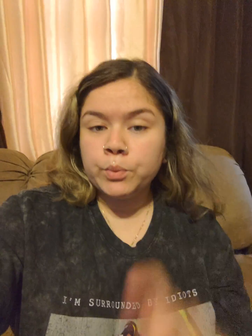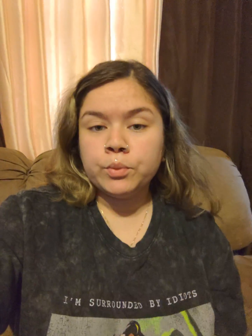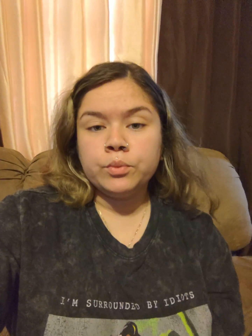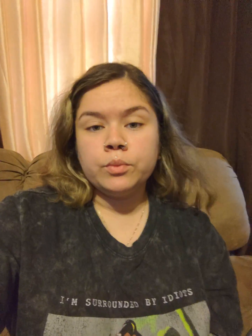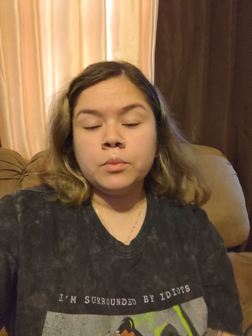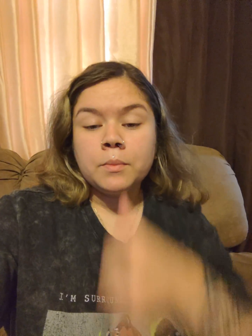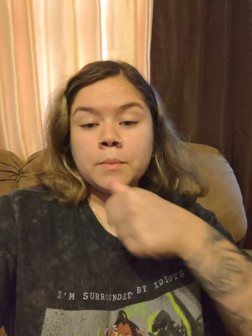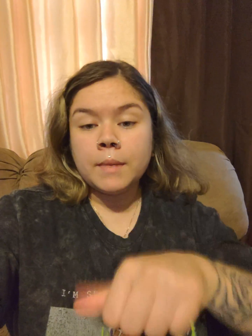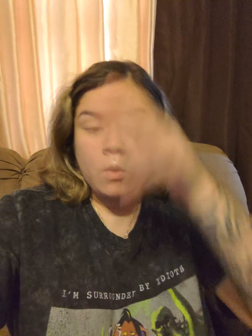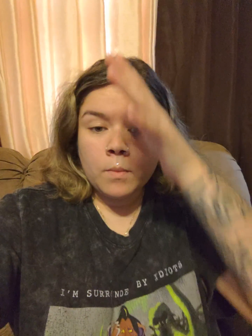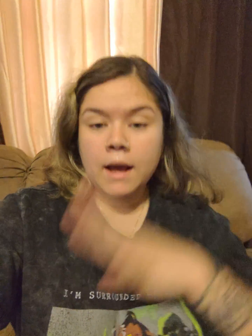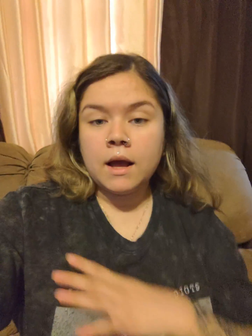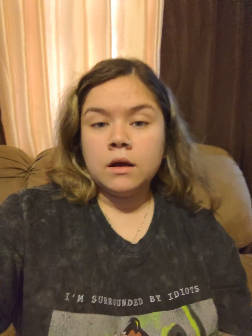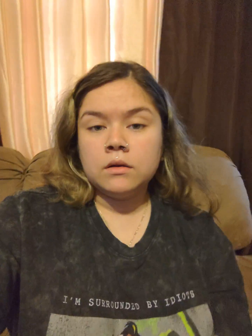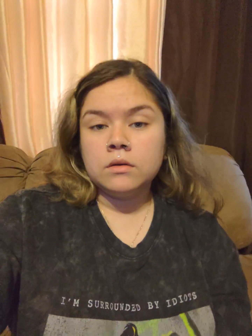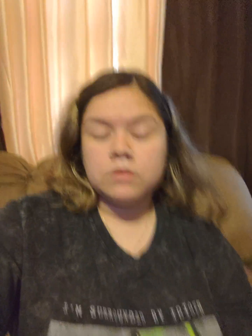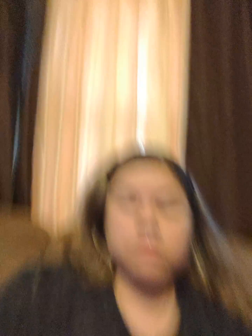mailman